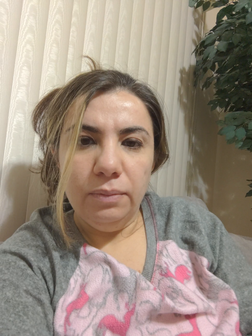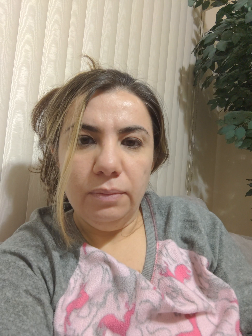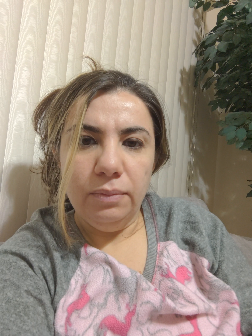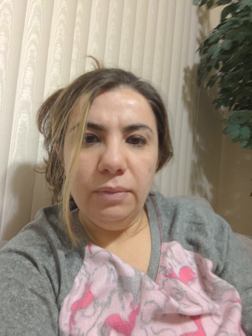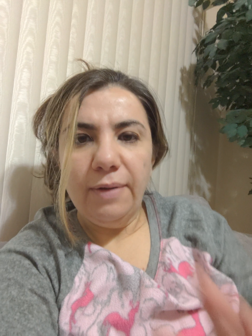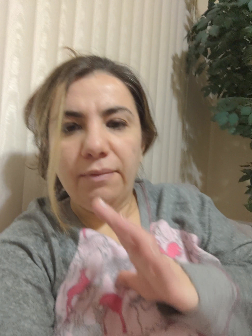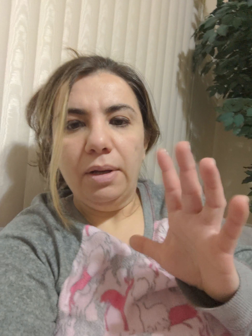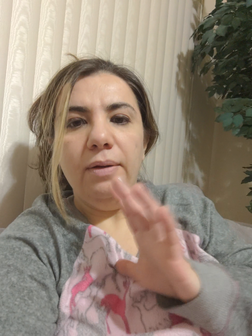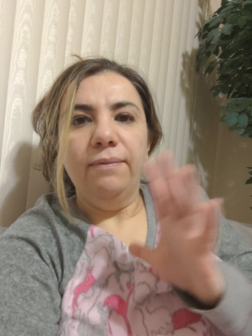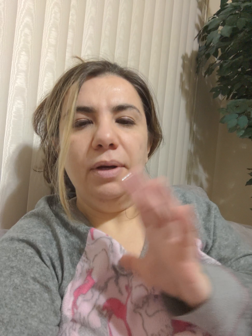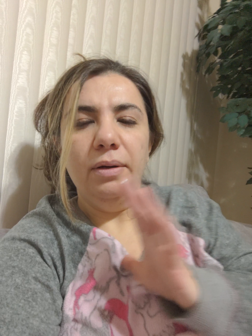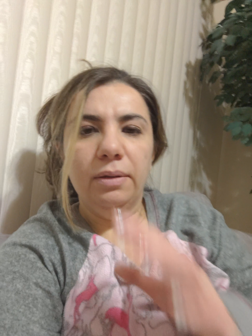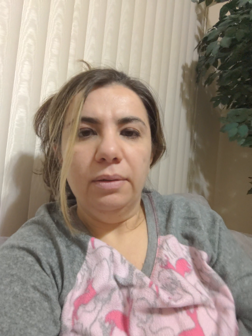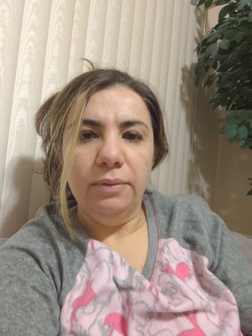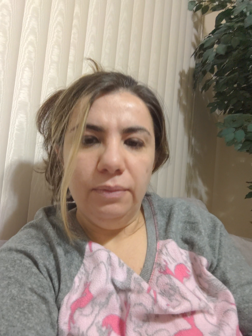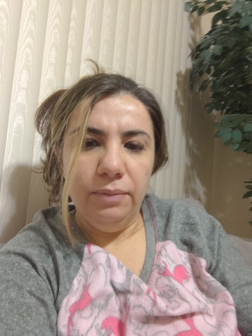fine